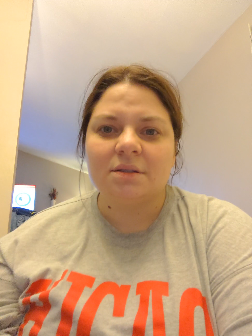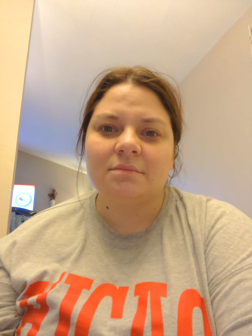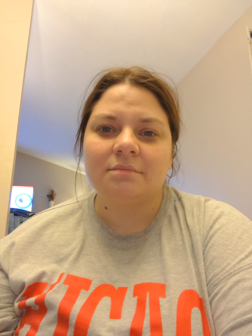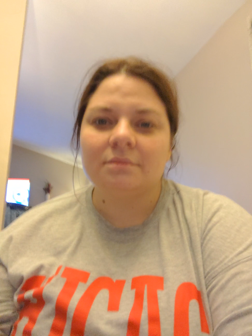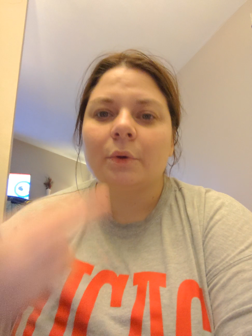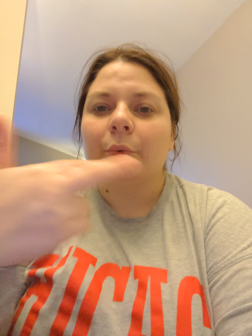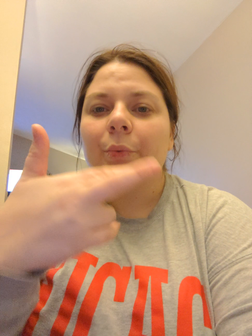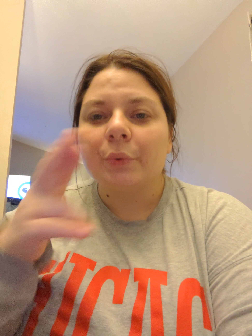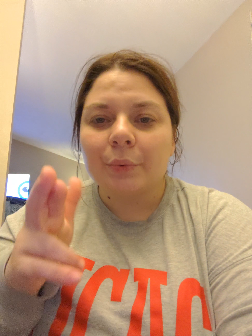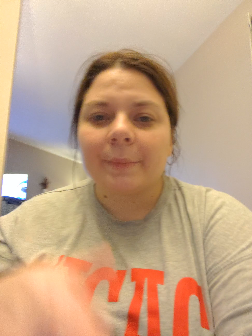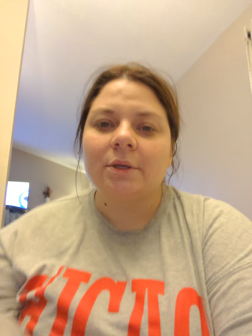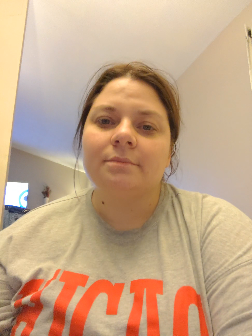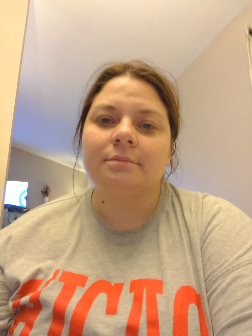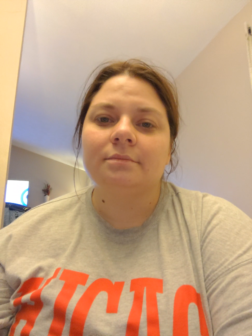room